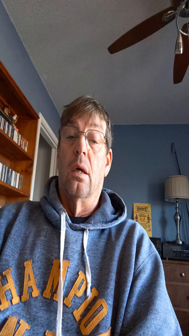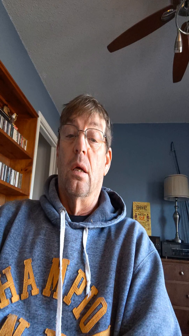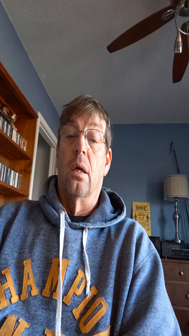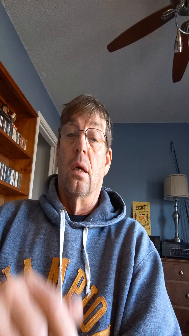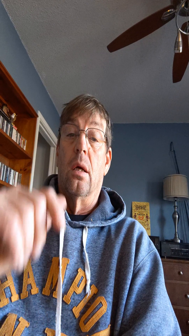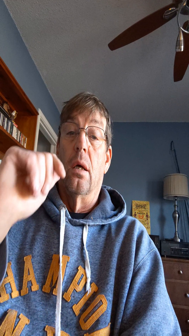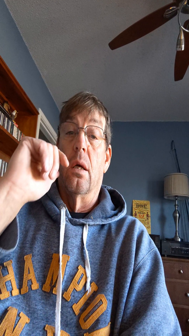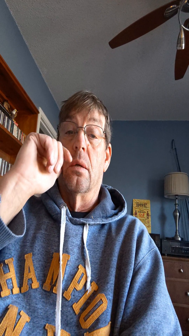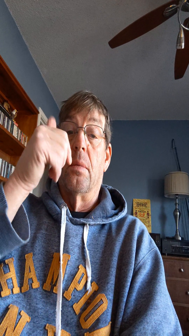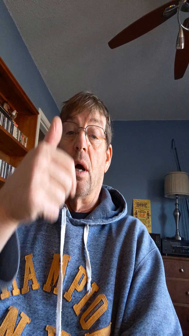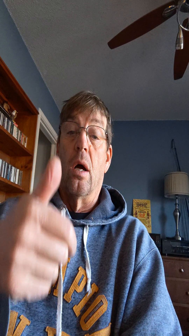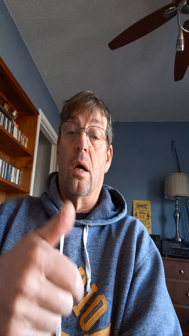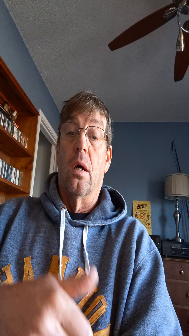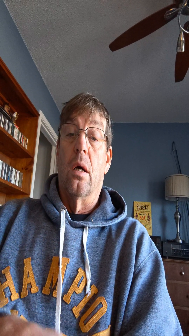tomorrow